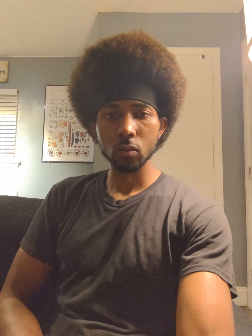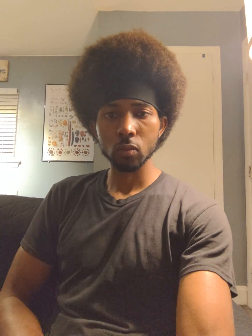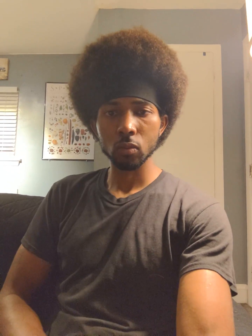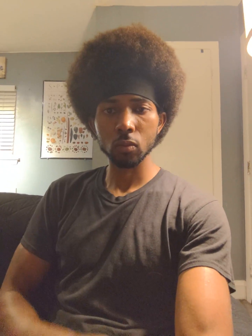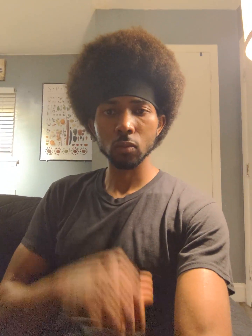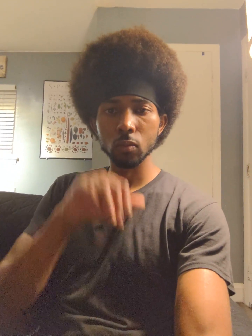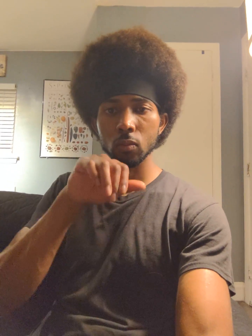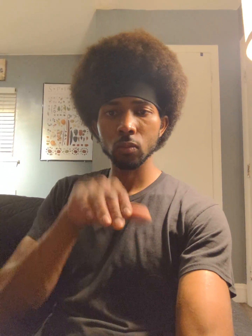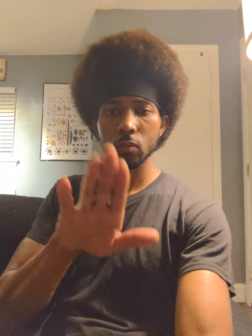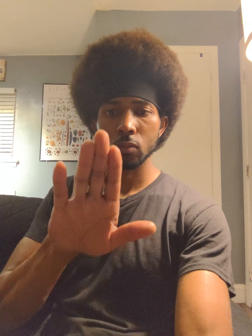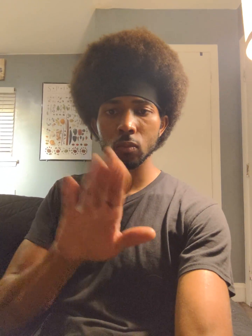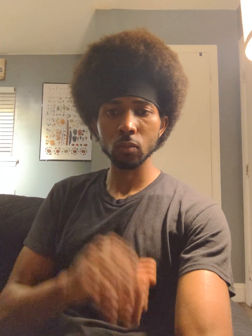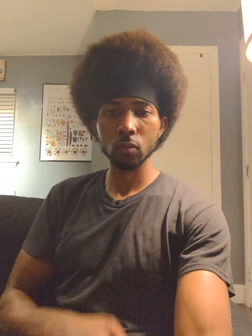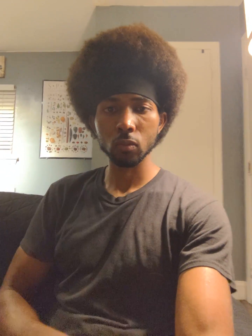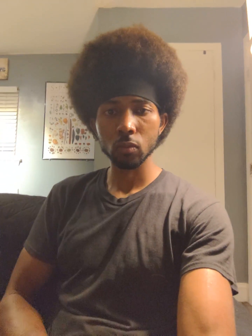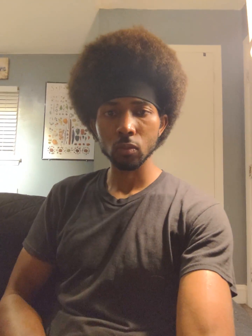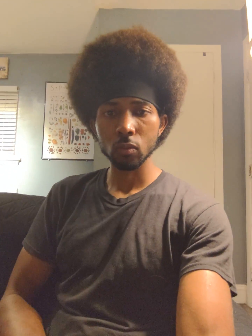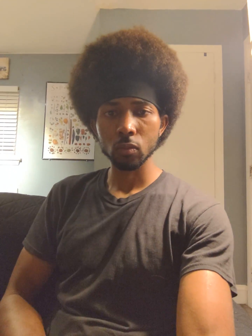enter